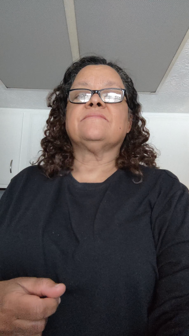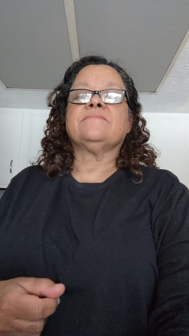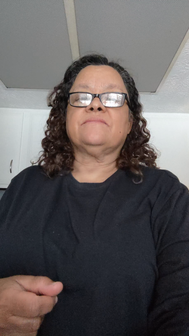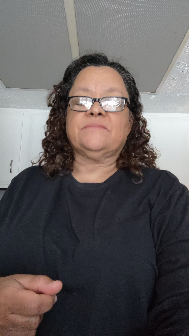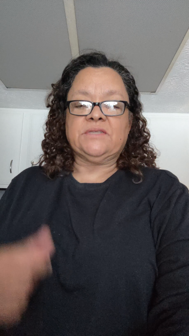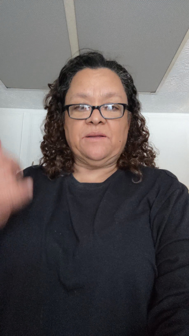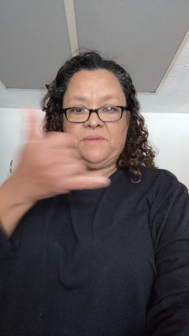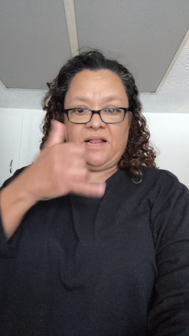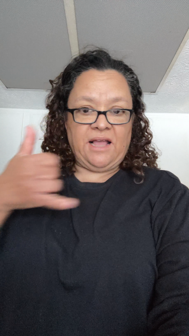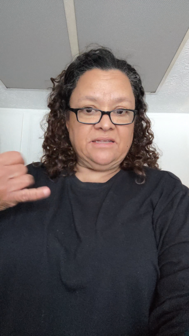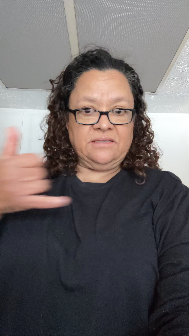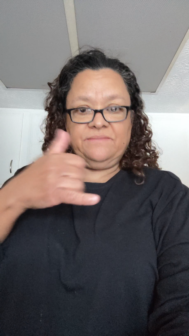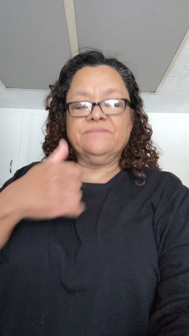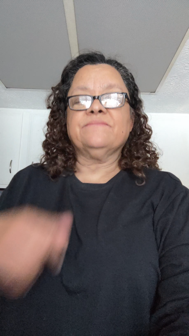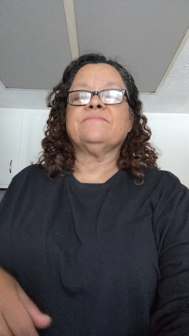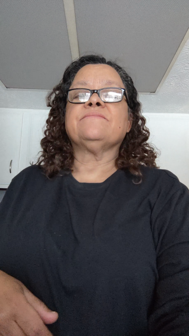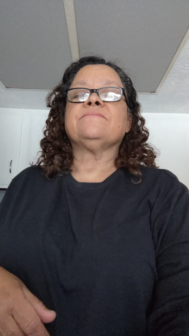play